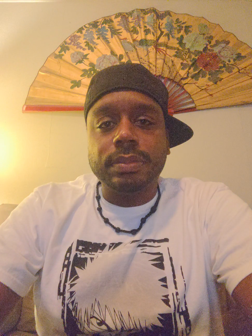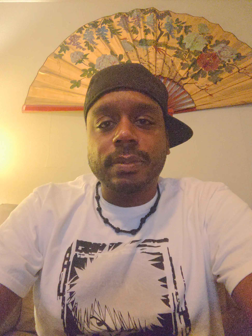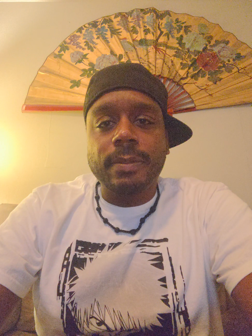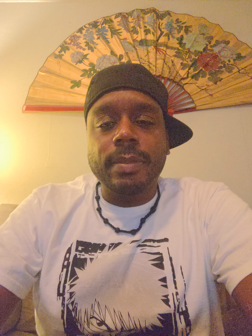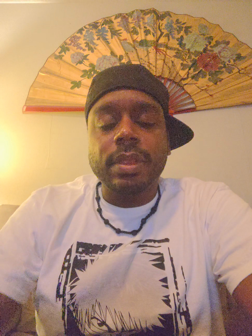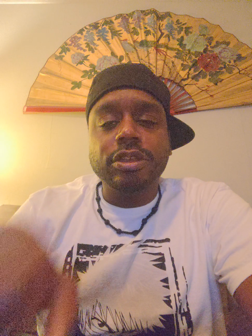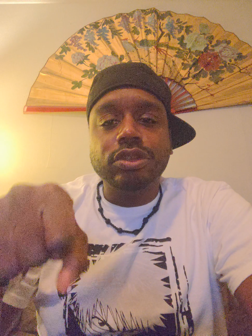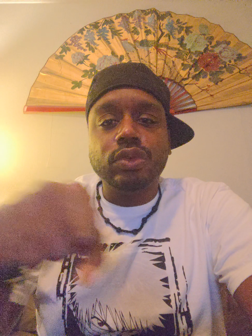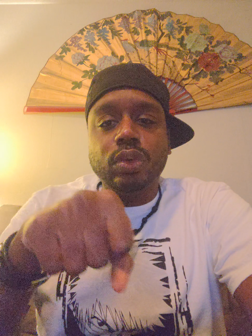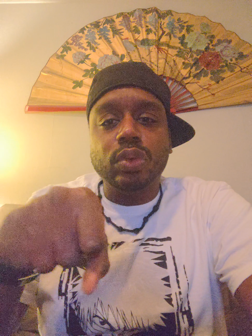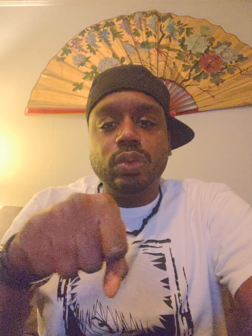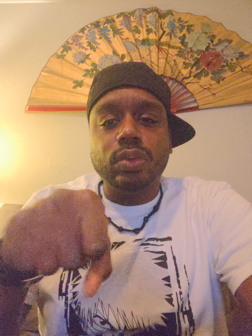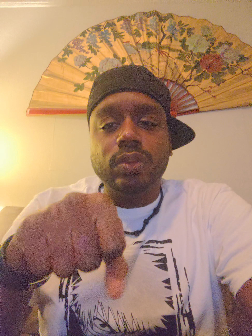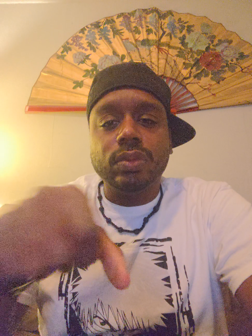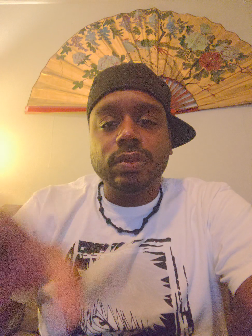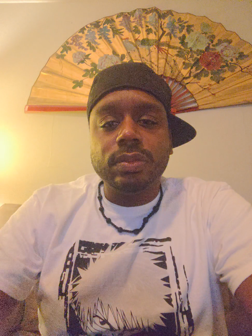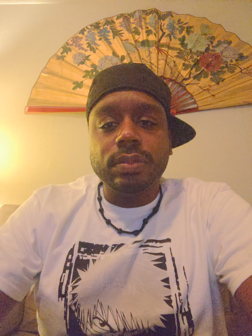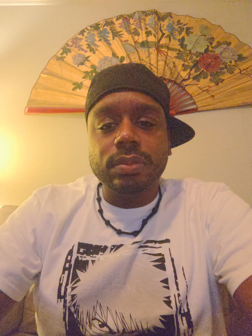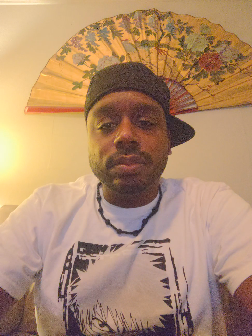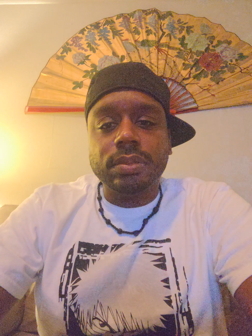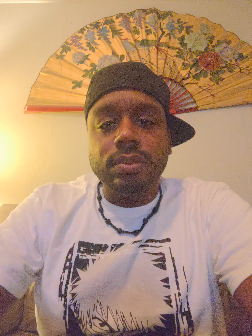shoe